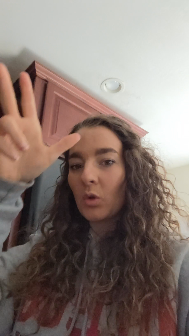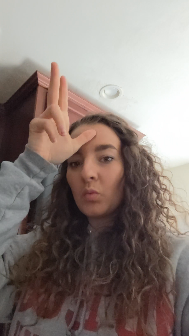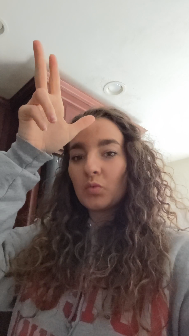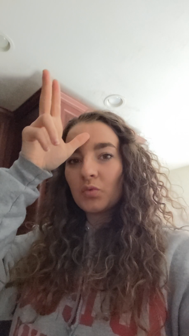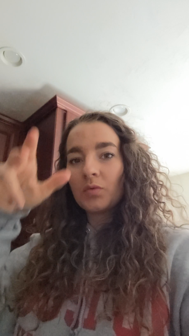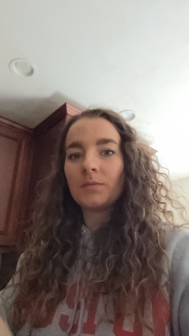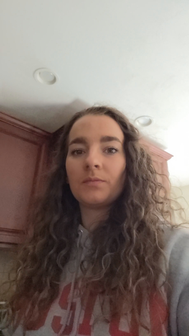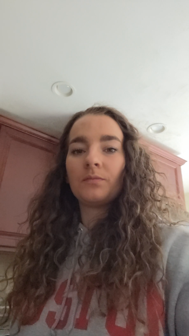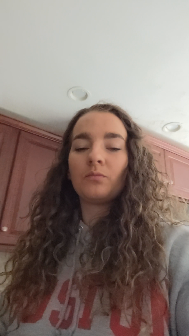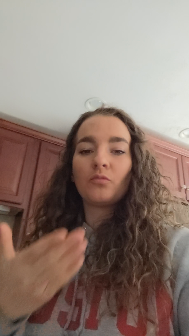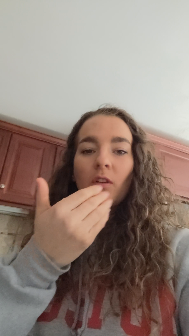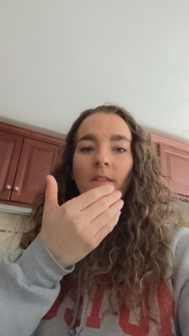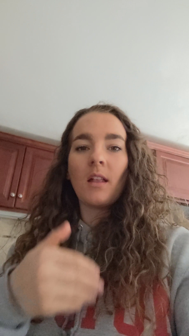butterfly